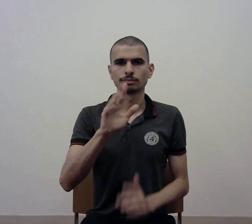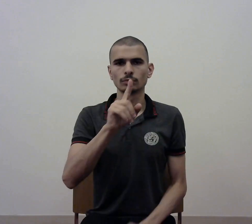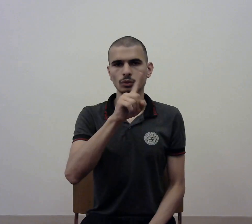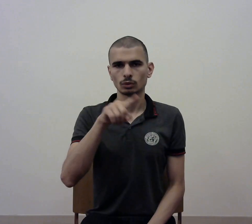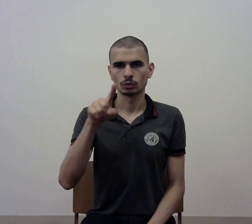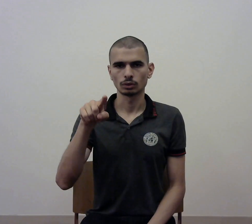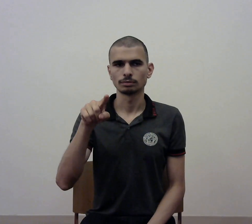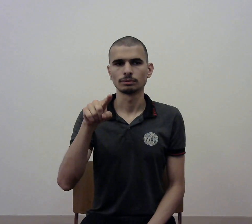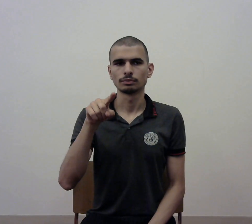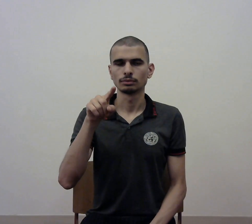saylı